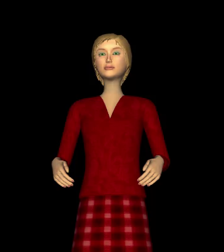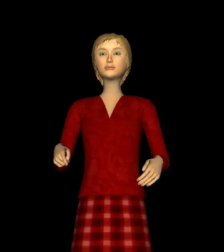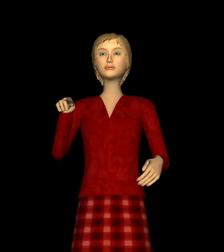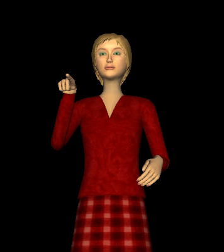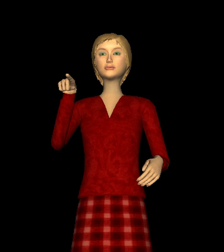أنت